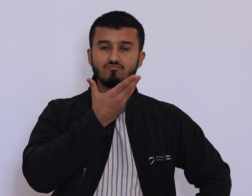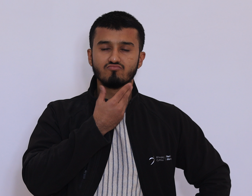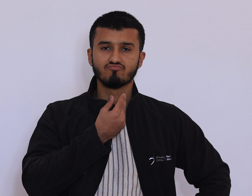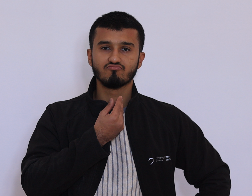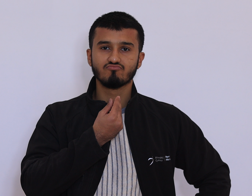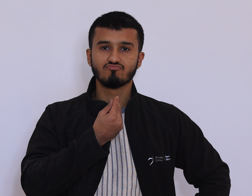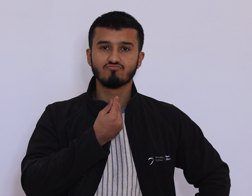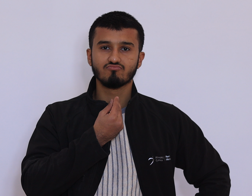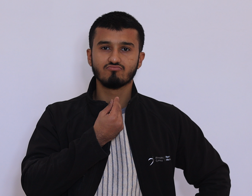sad